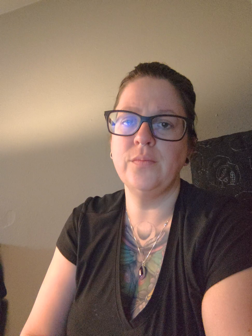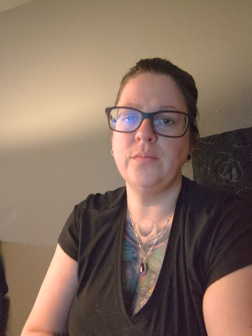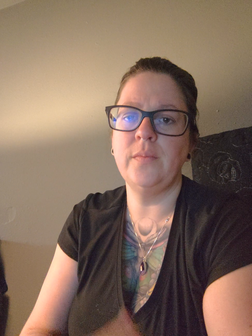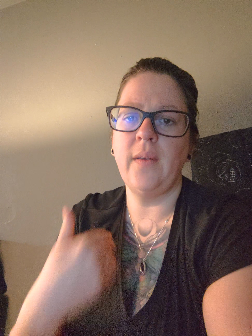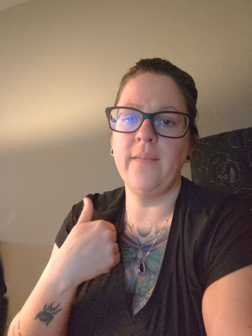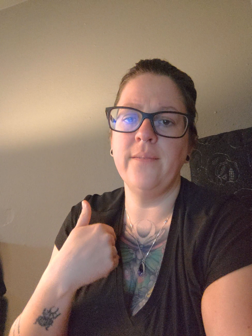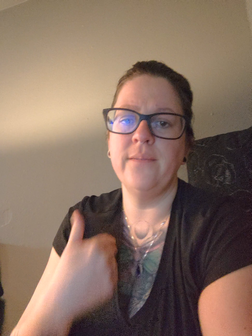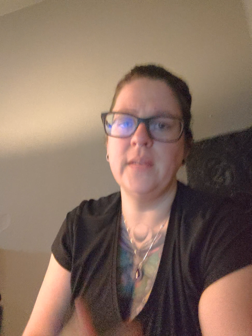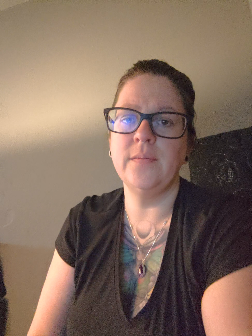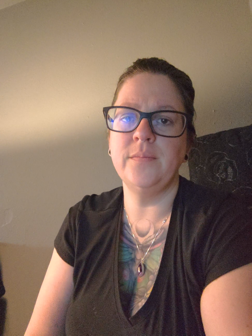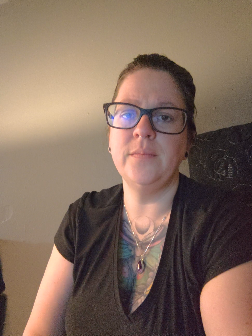have